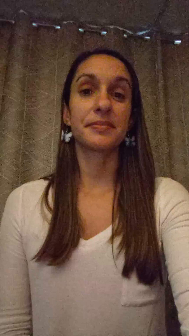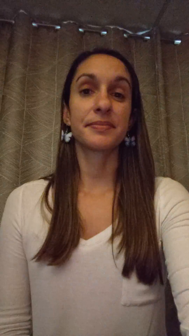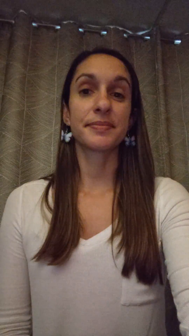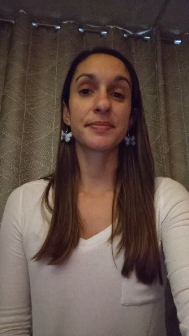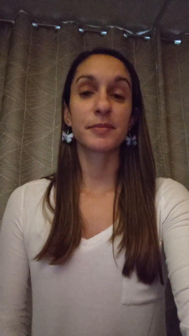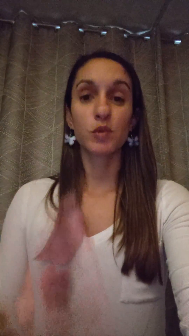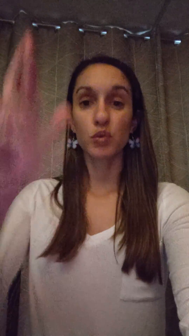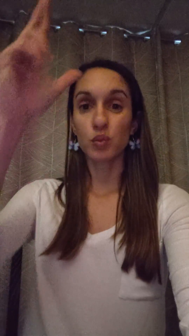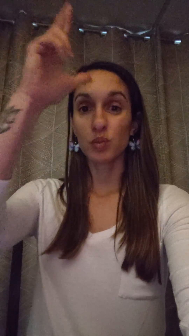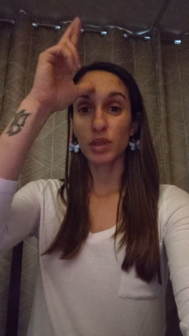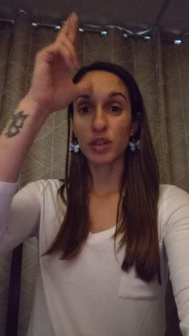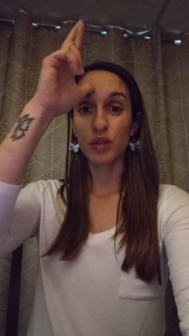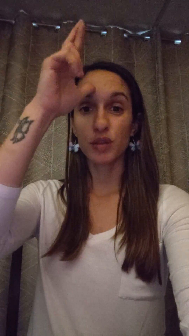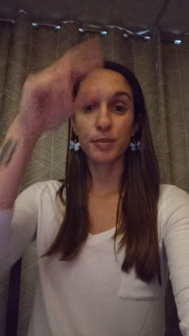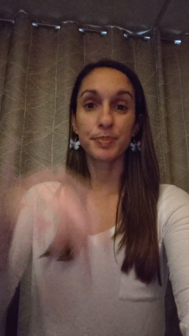rooster